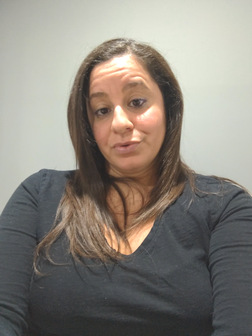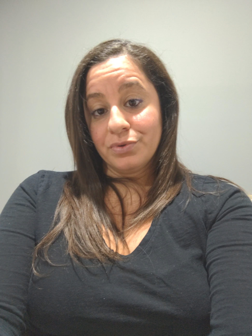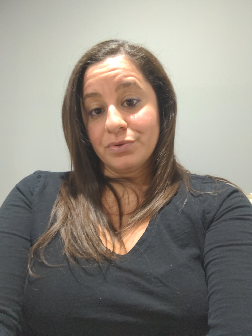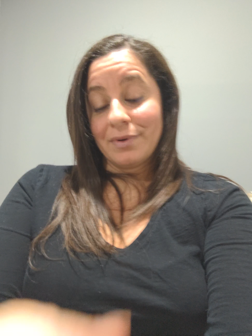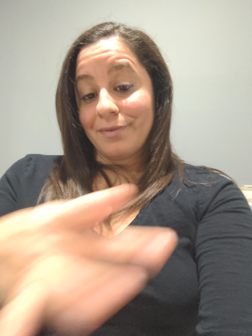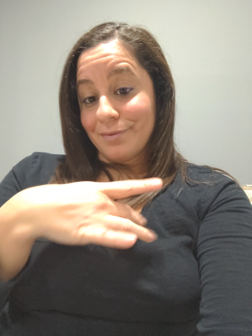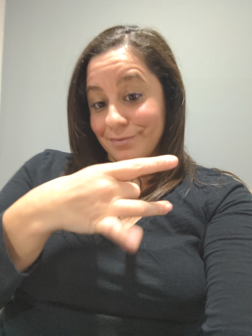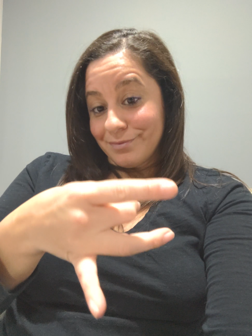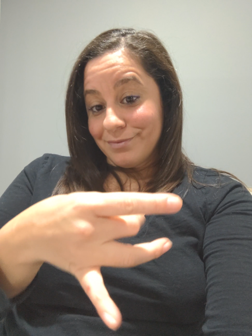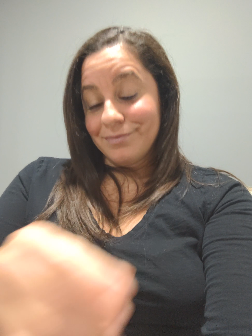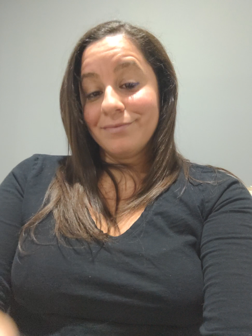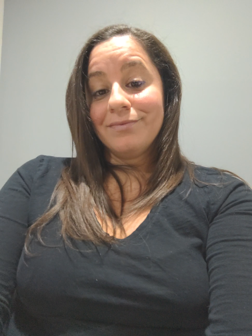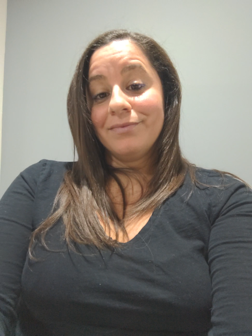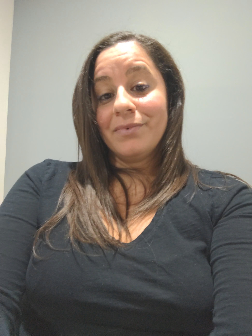like